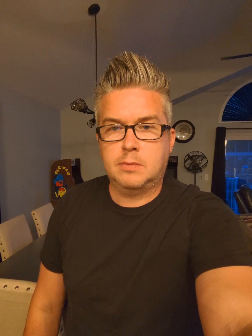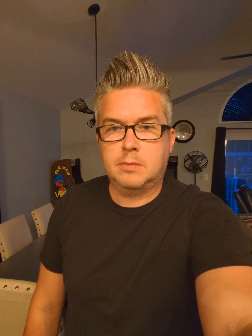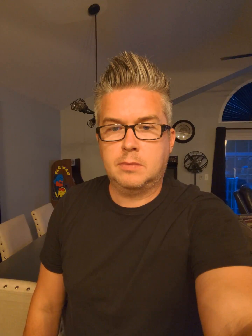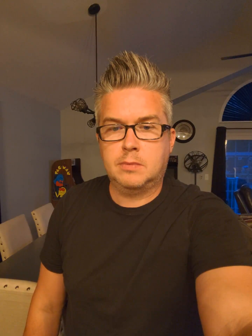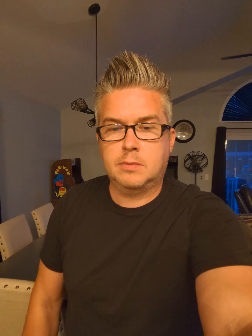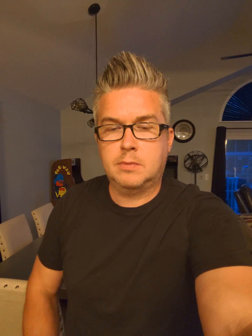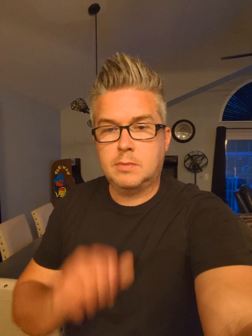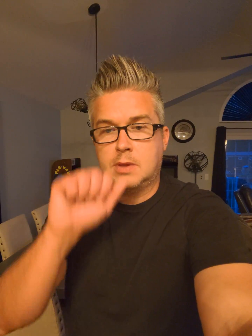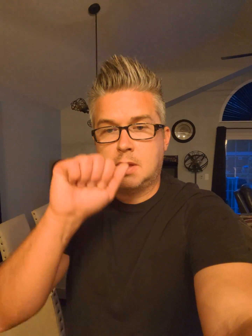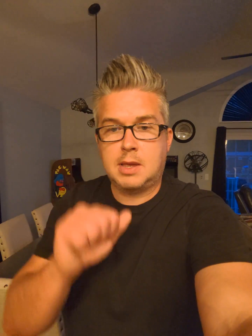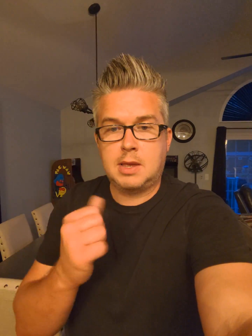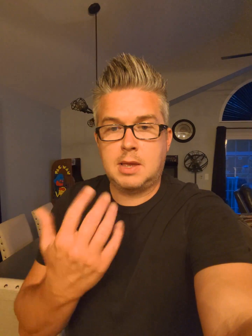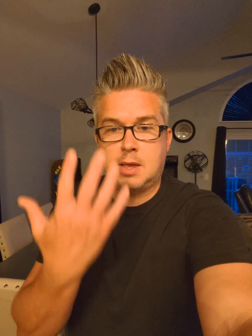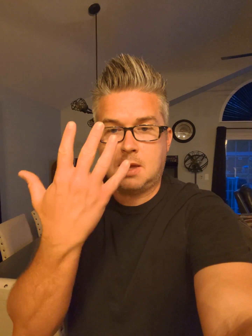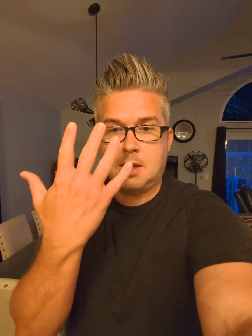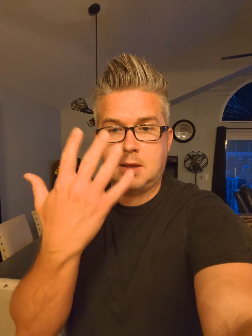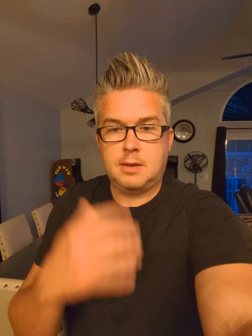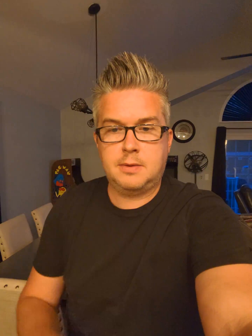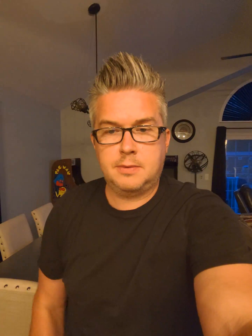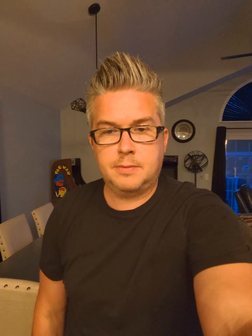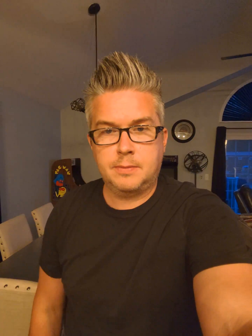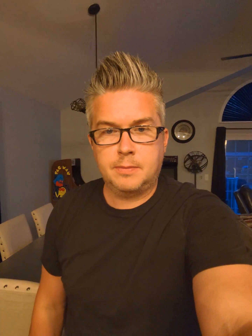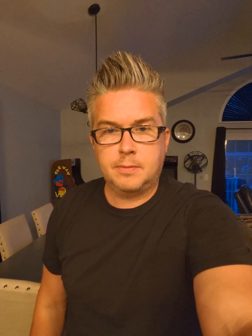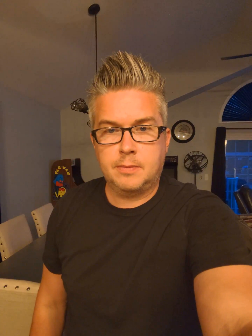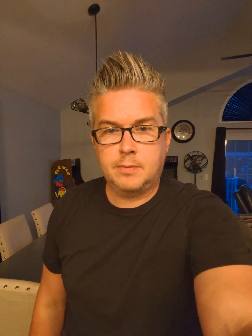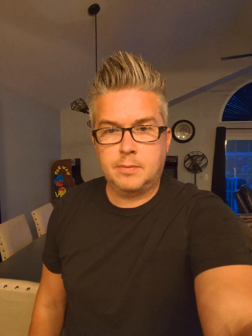gloves